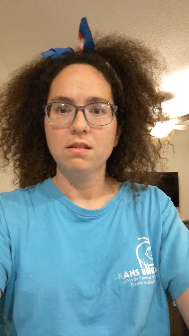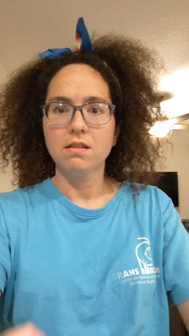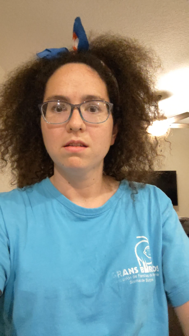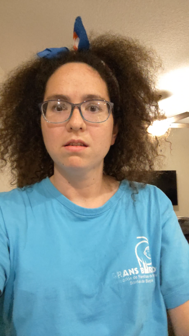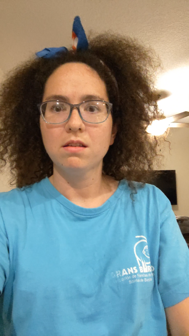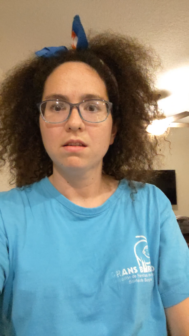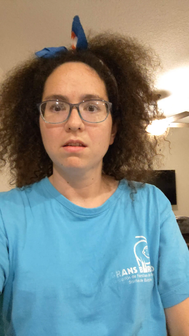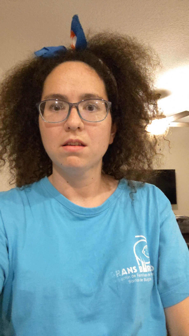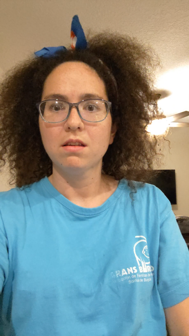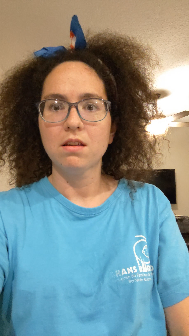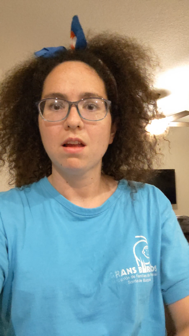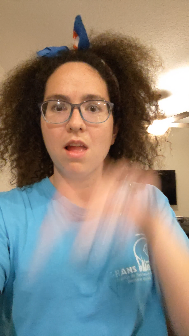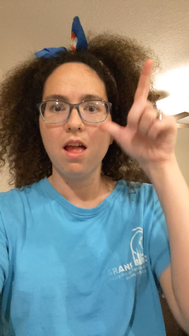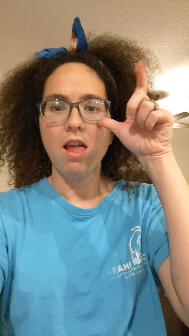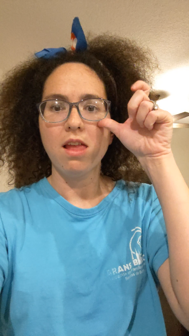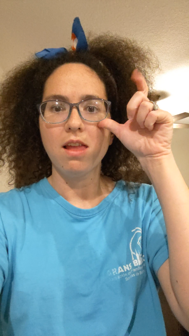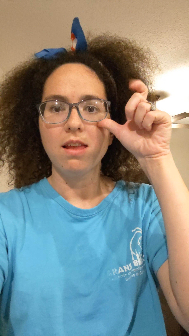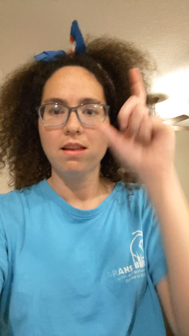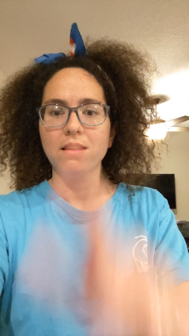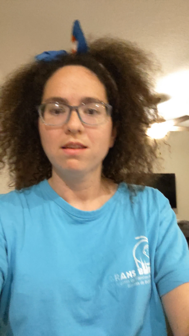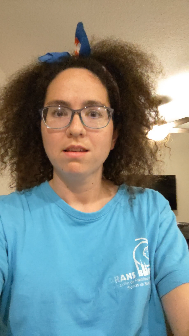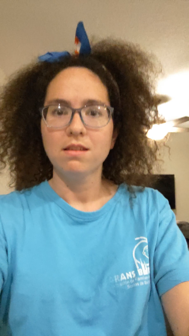camera